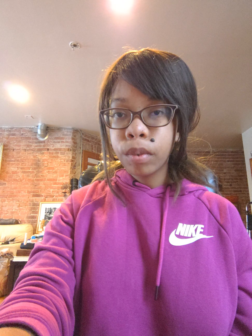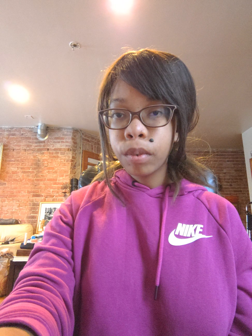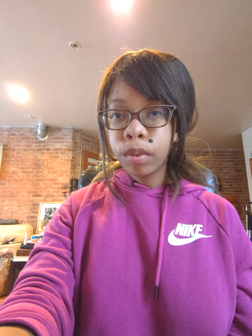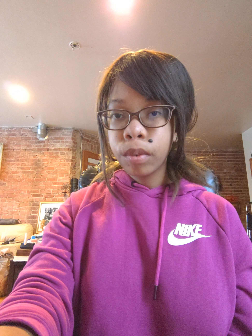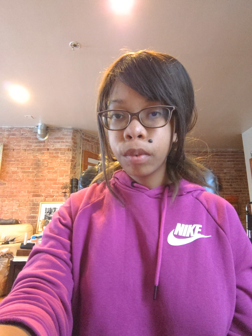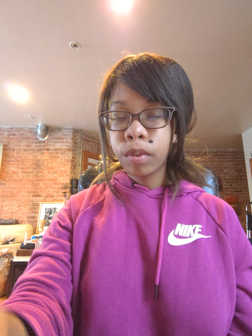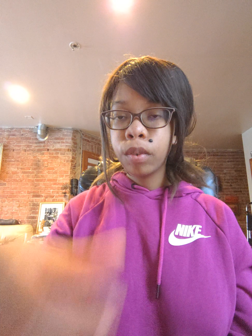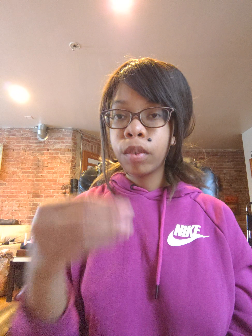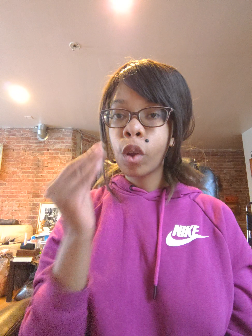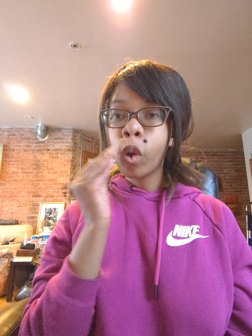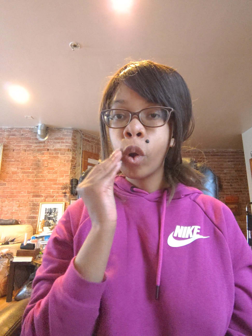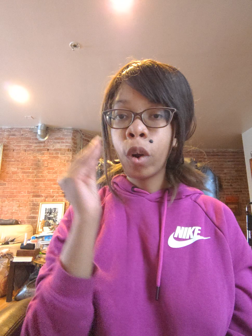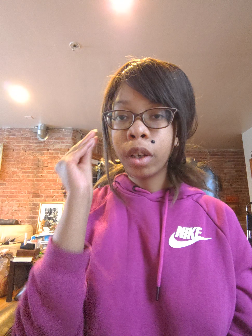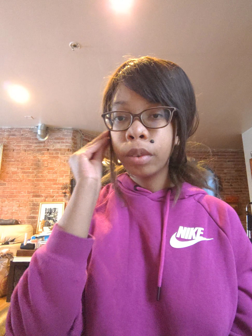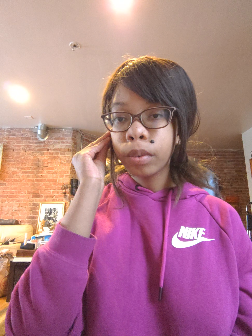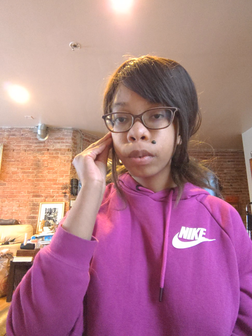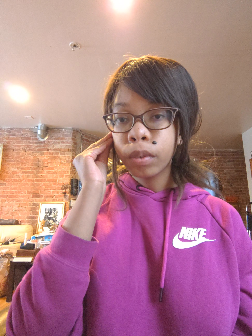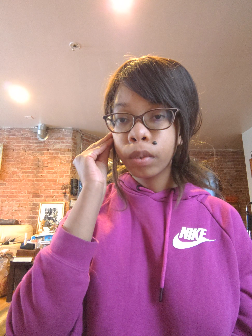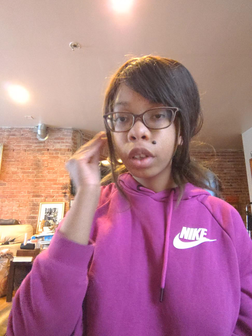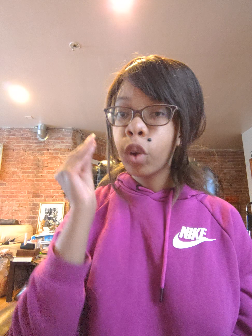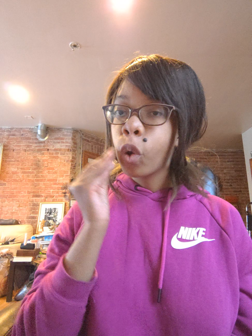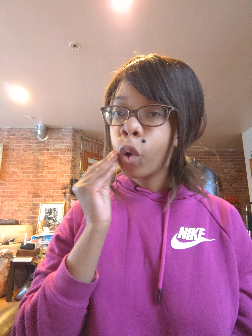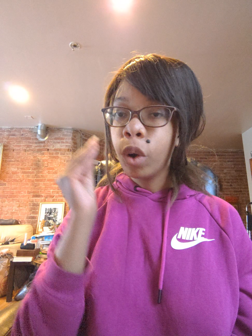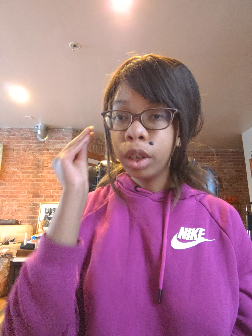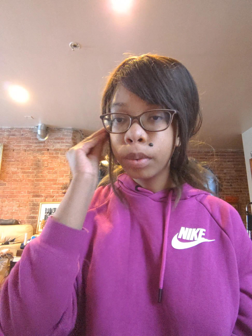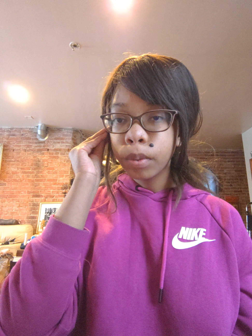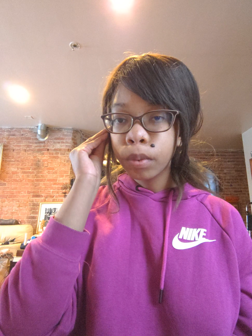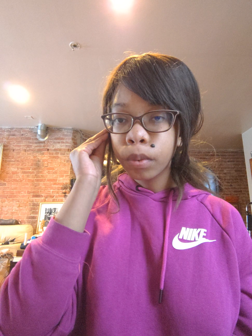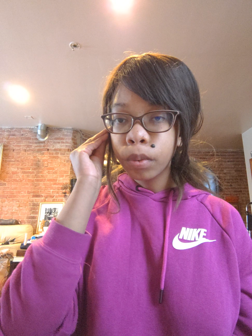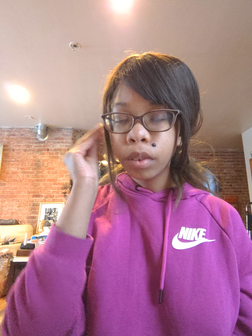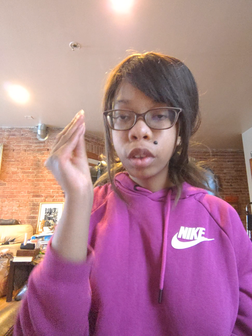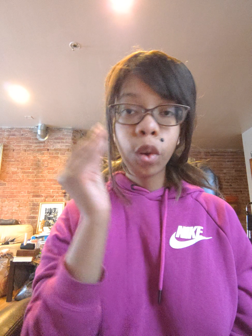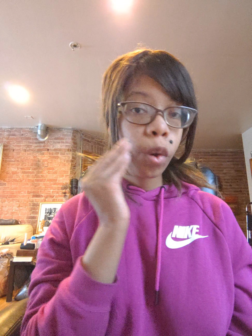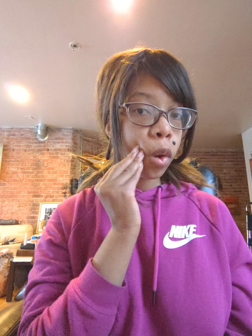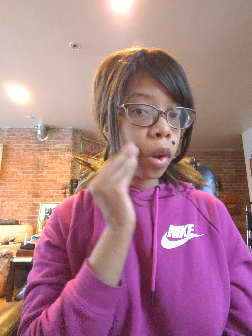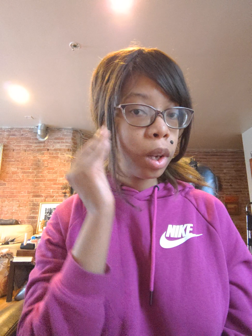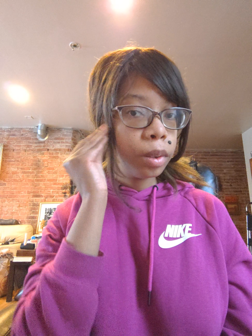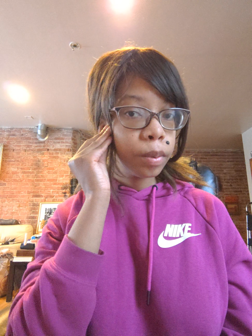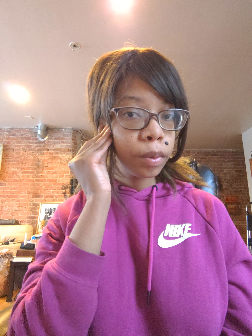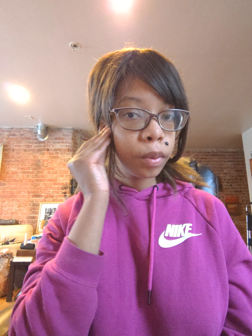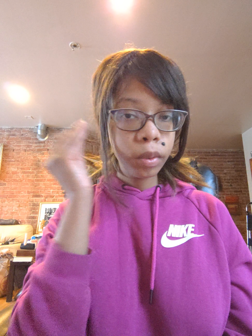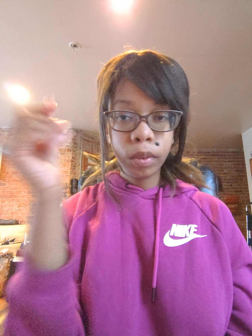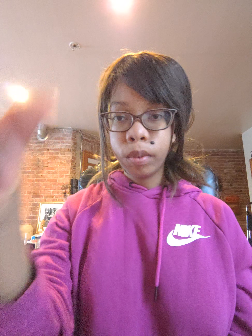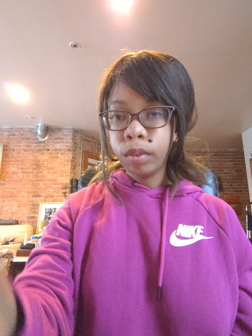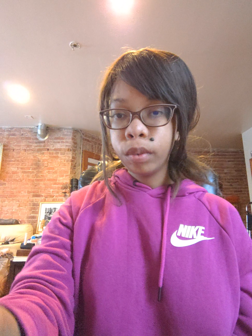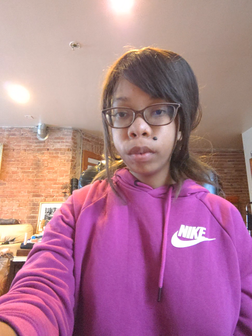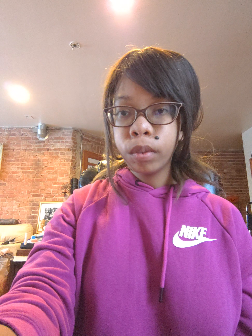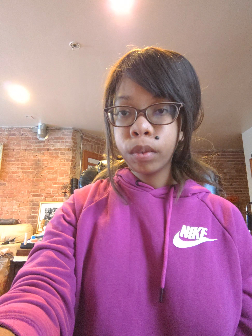home